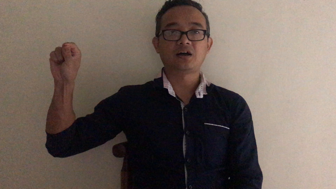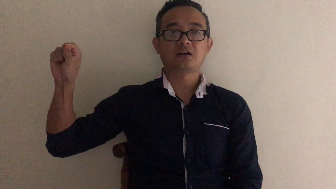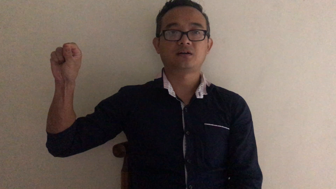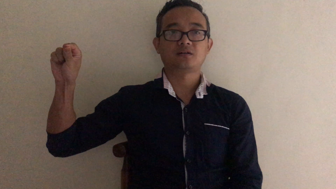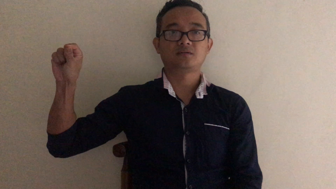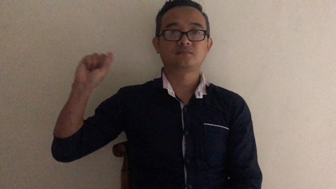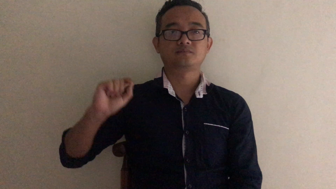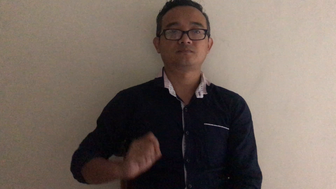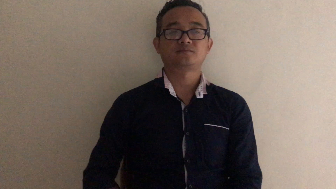आ